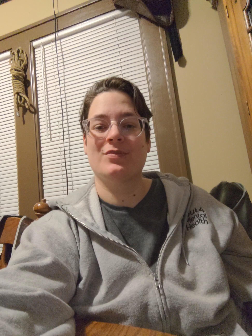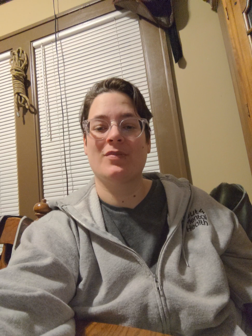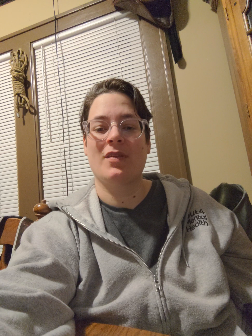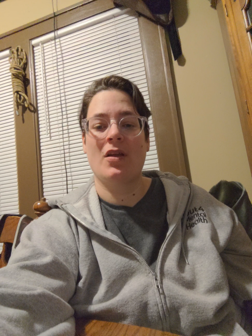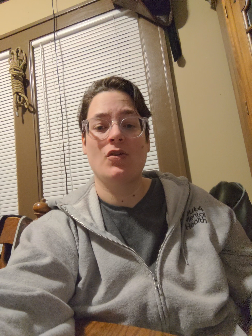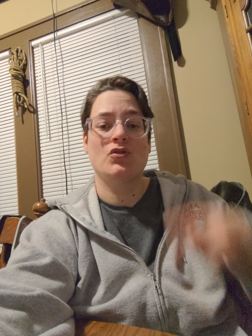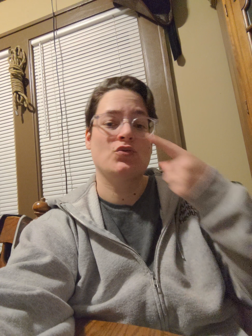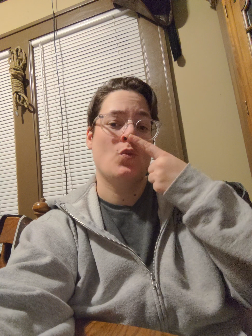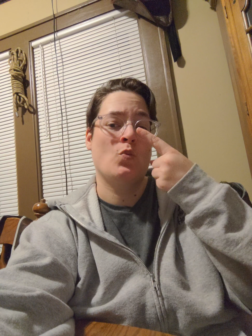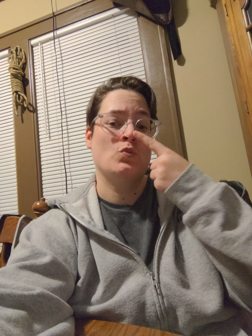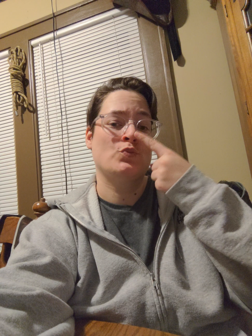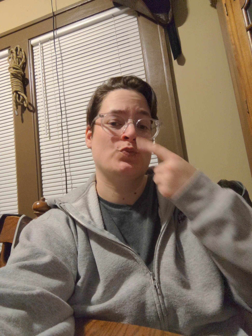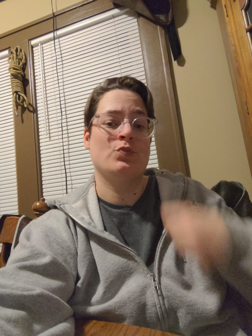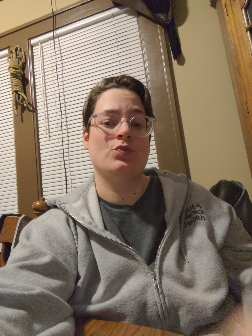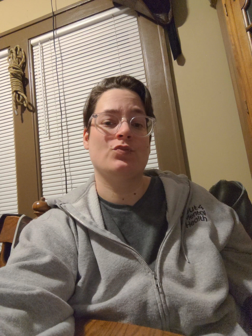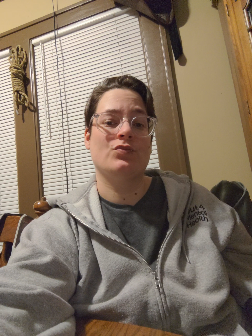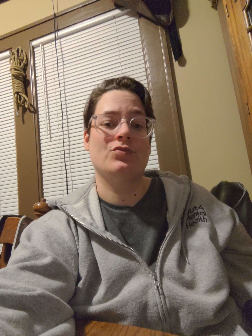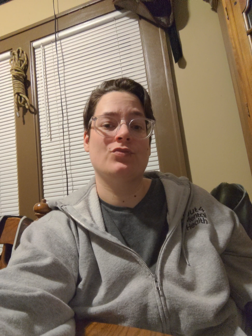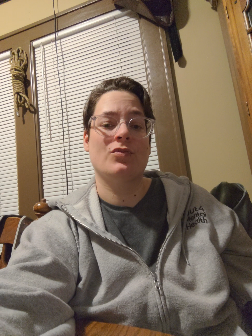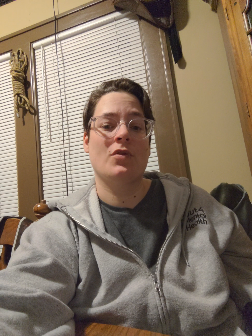nose